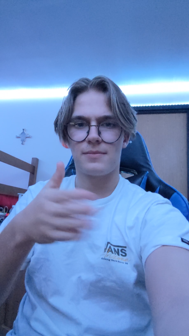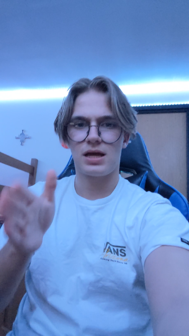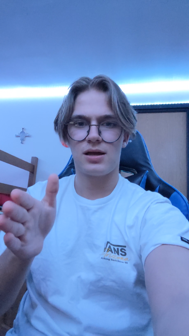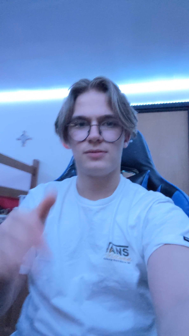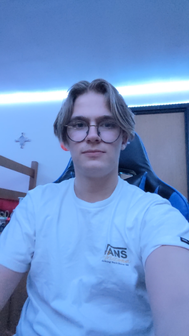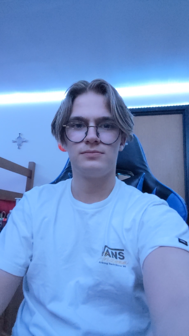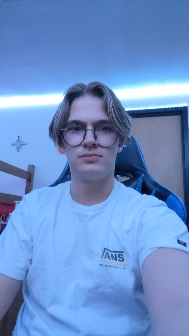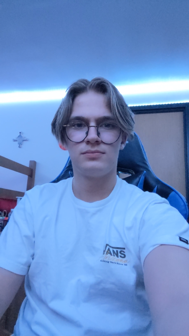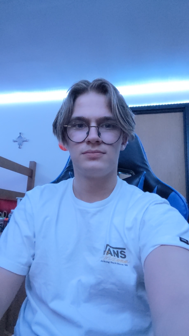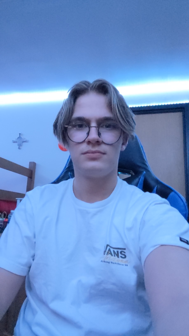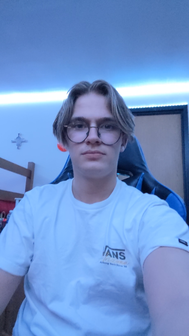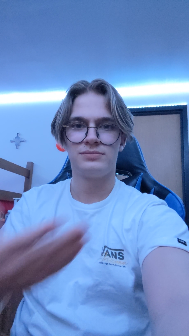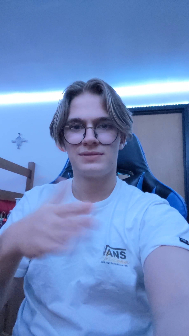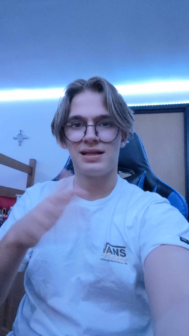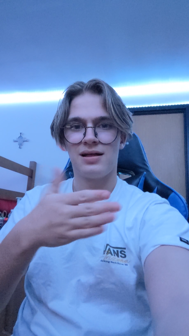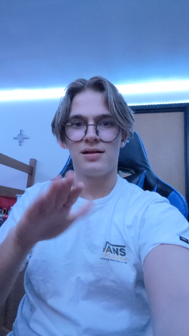share